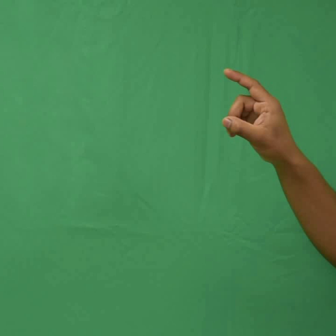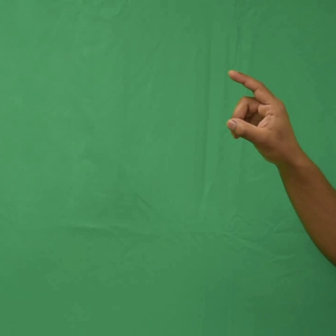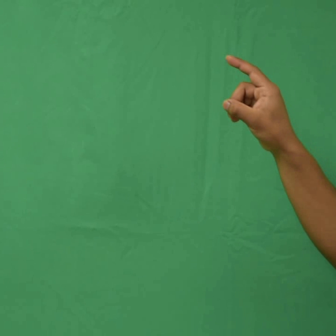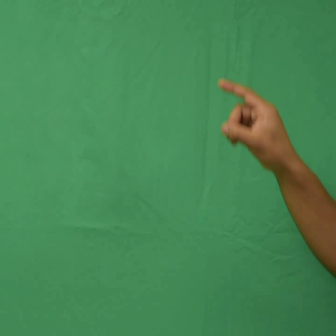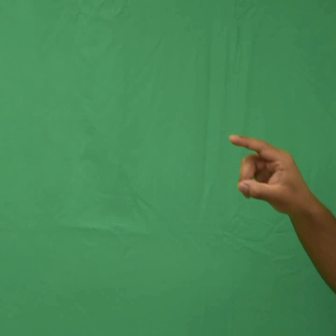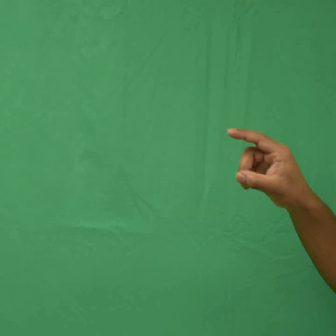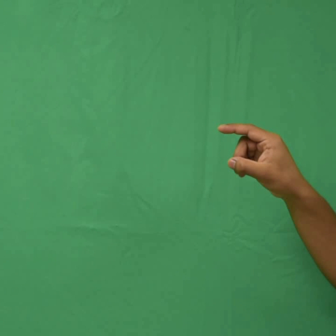Z